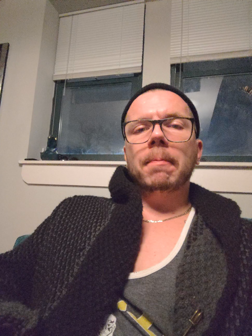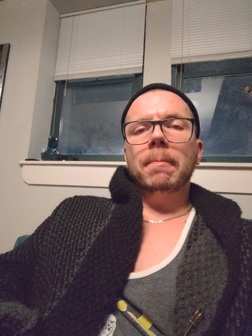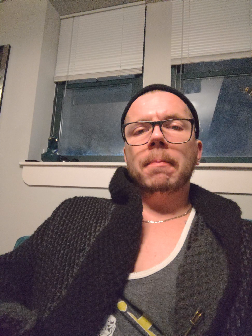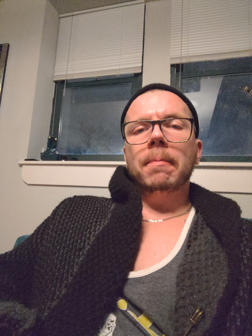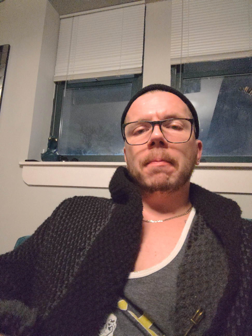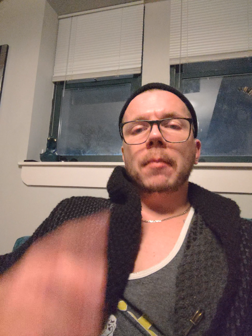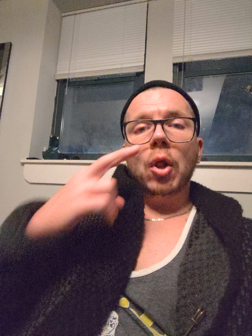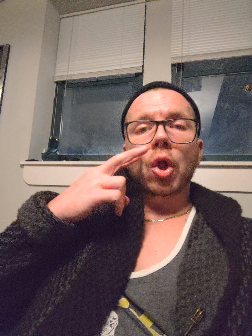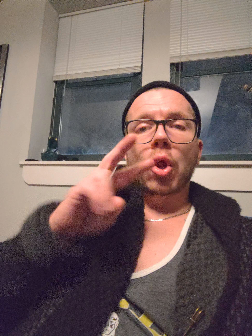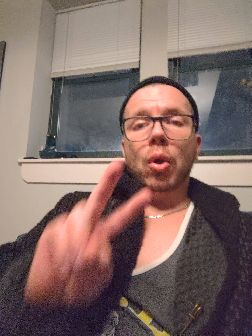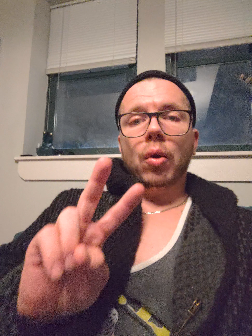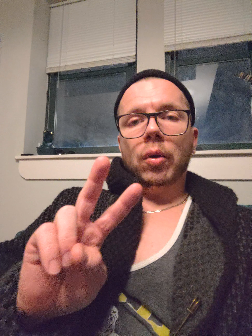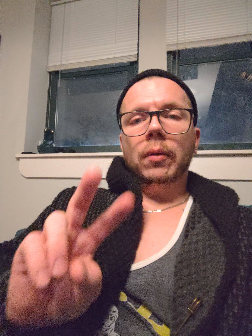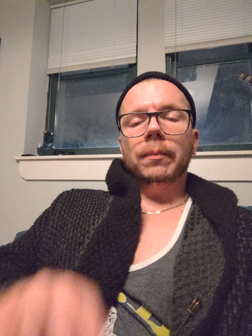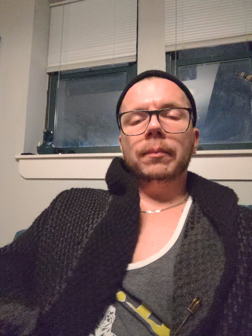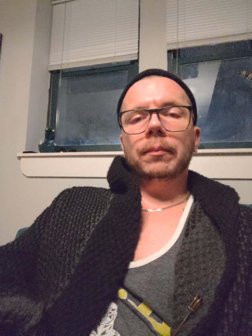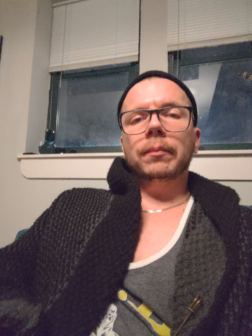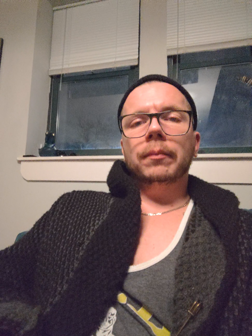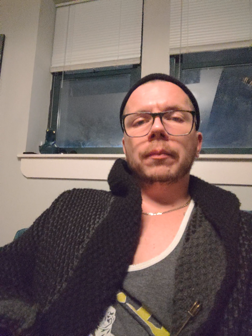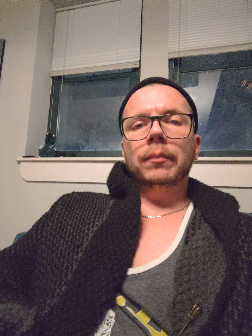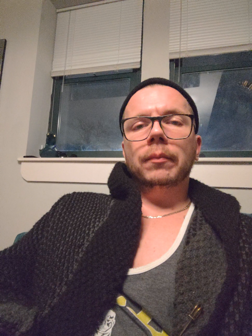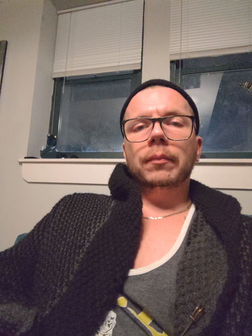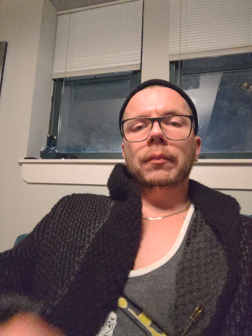look